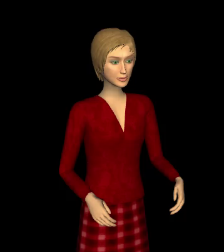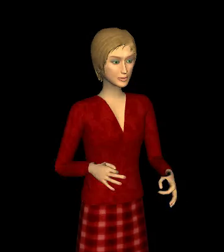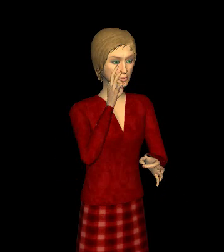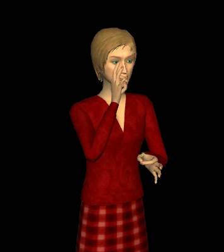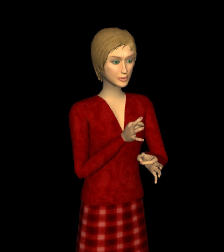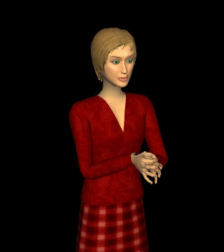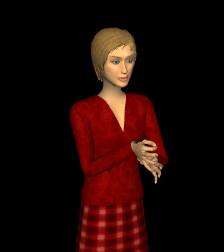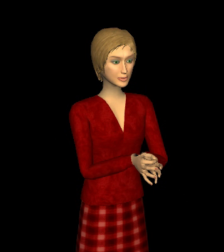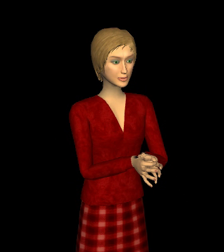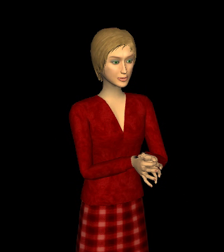حبة عنب